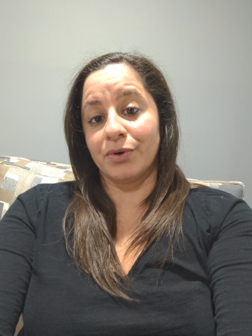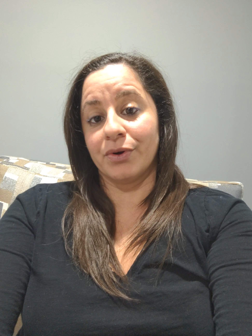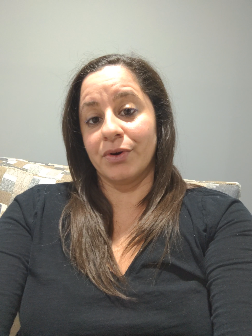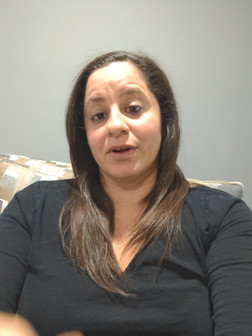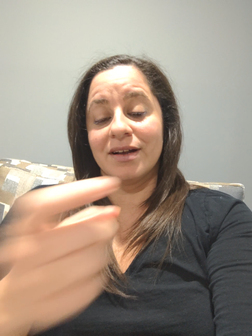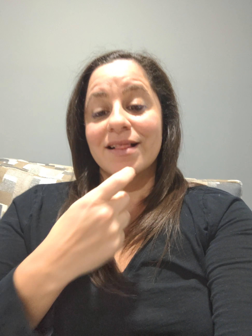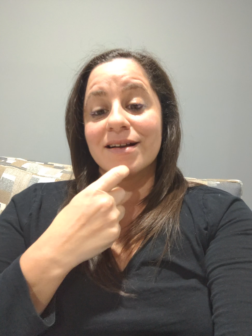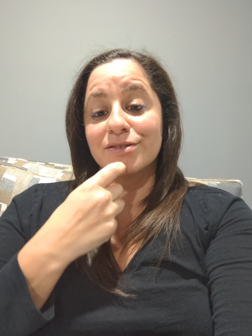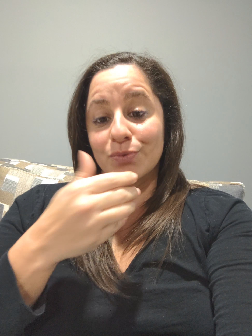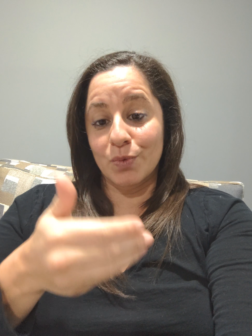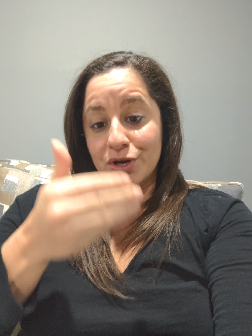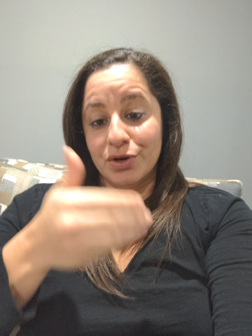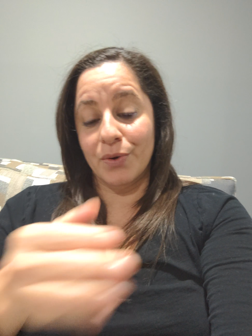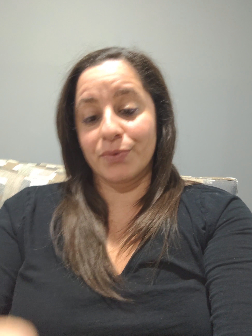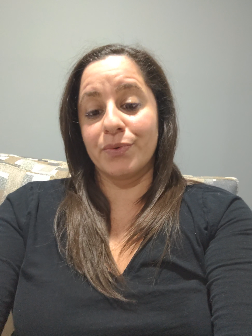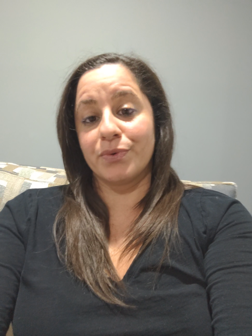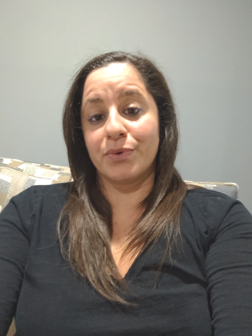window